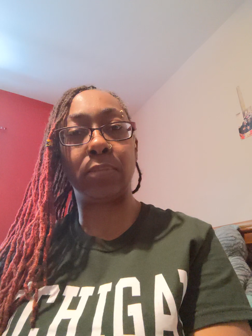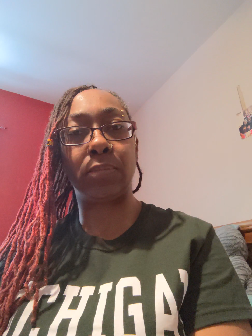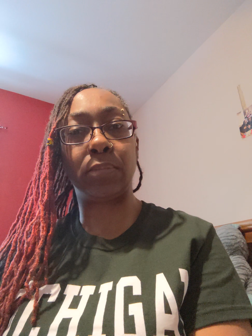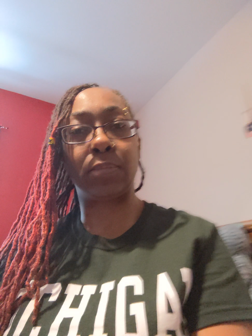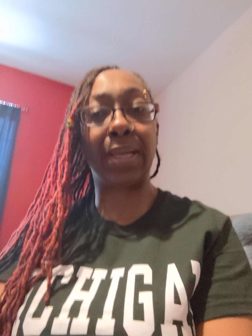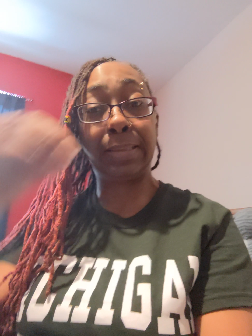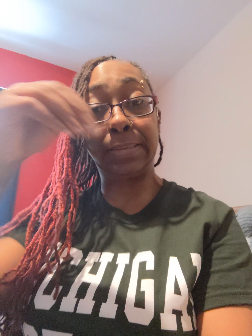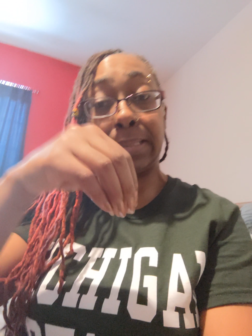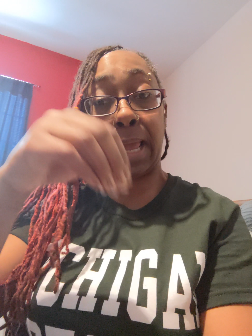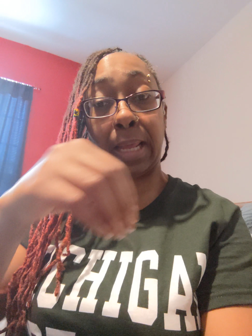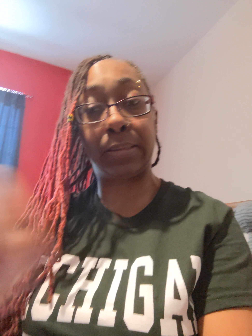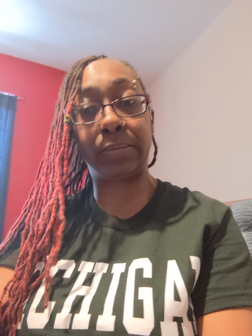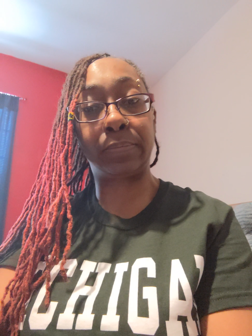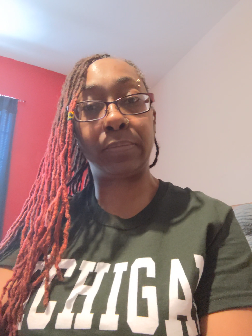night